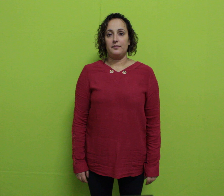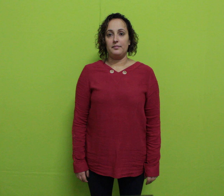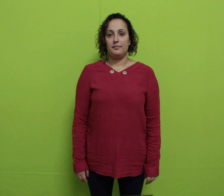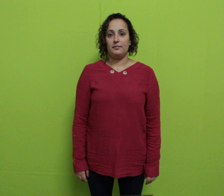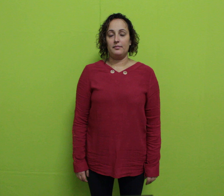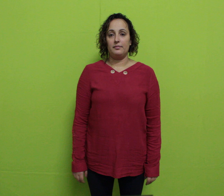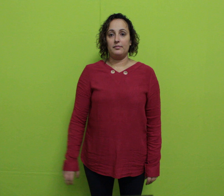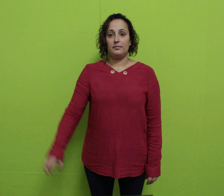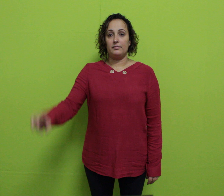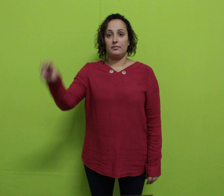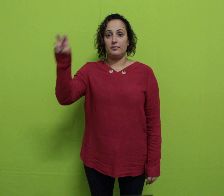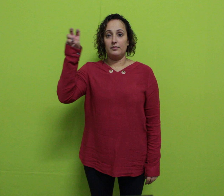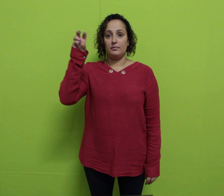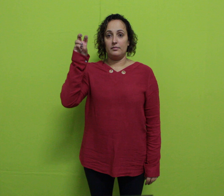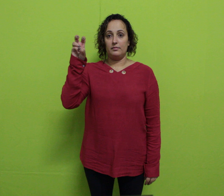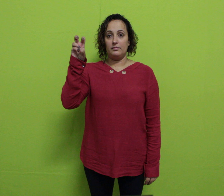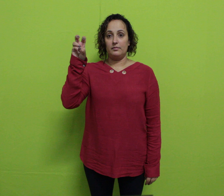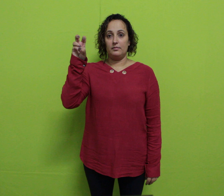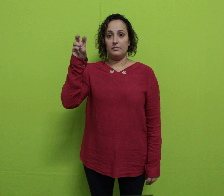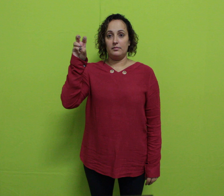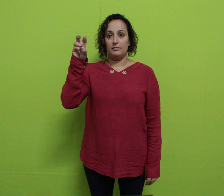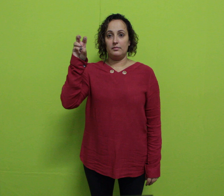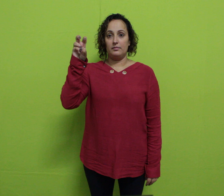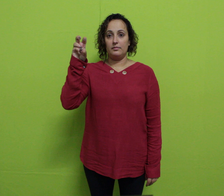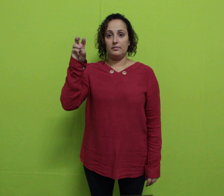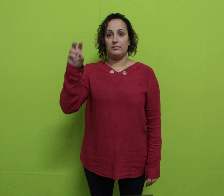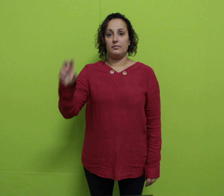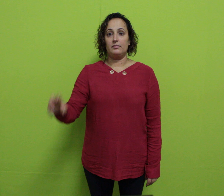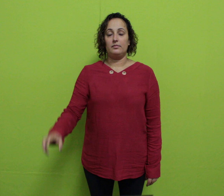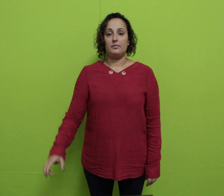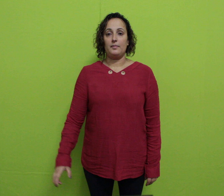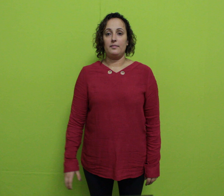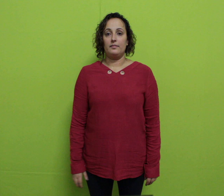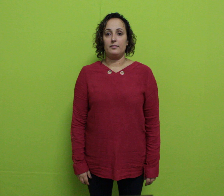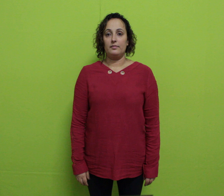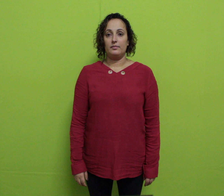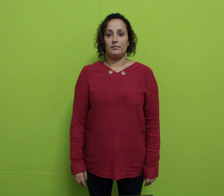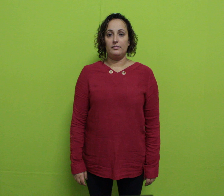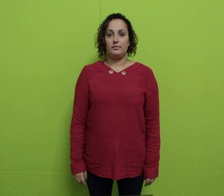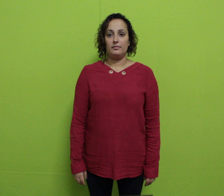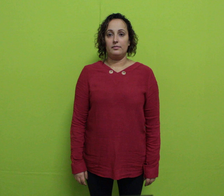cinco